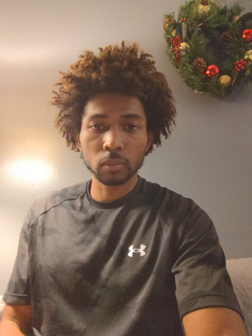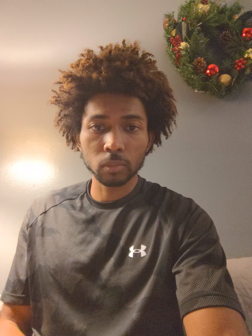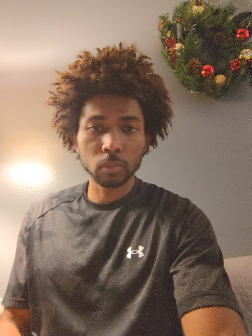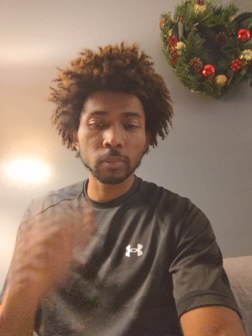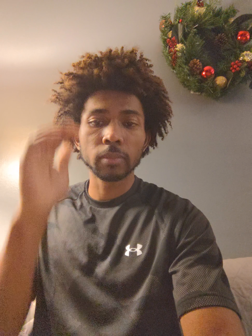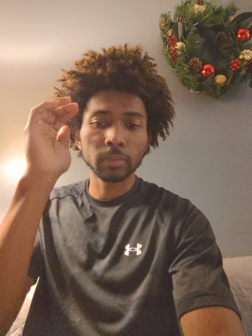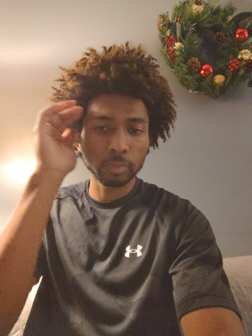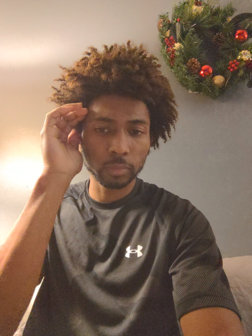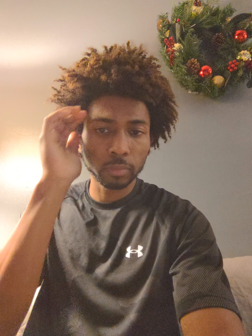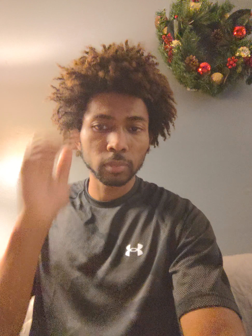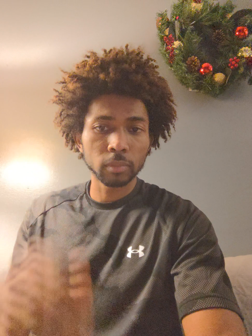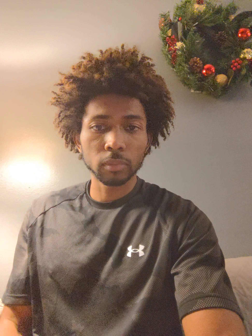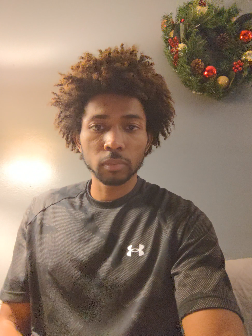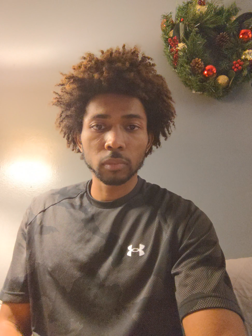listen